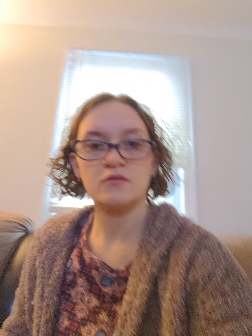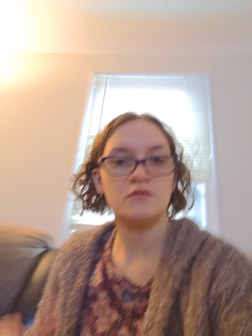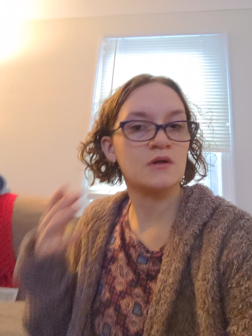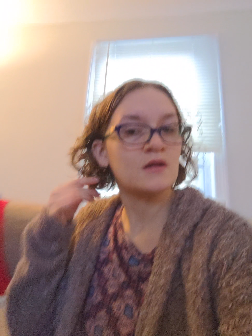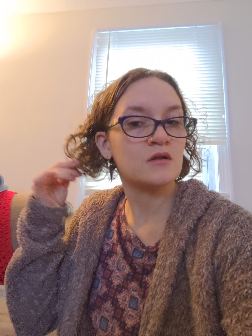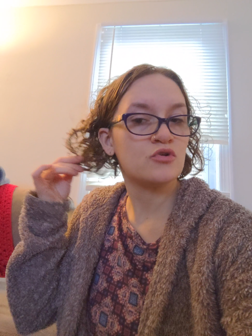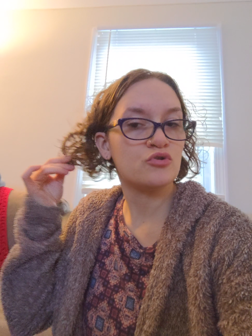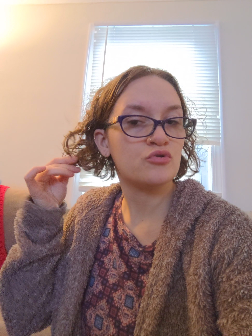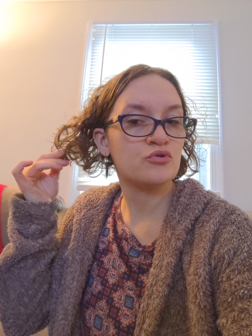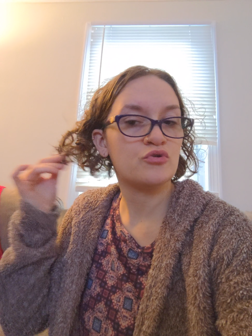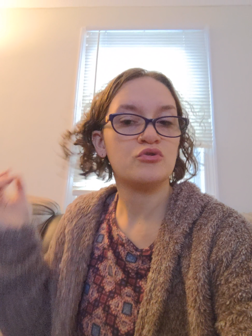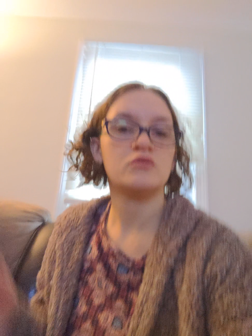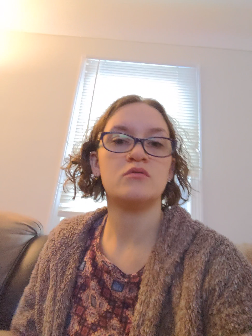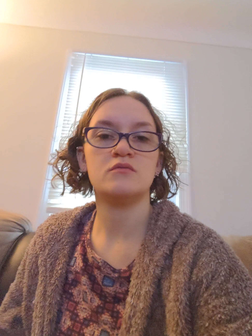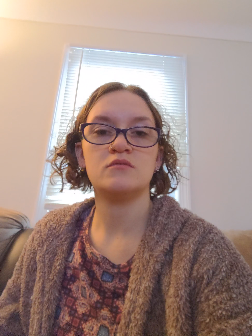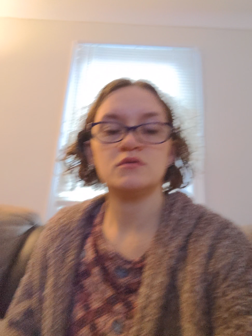hair